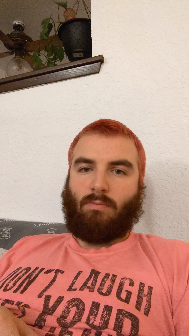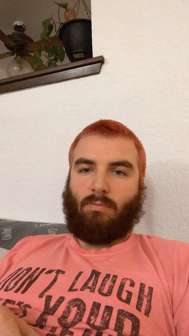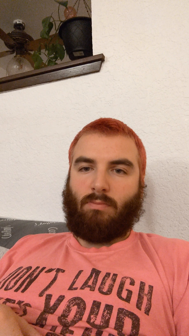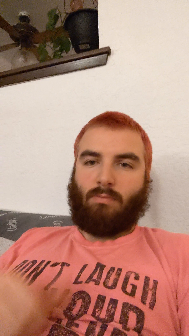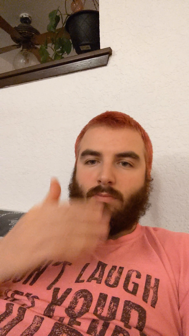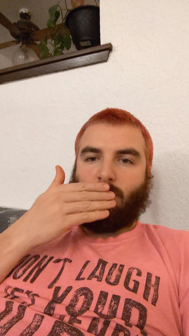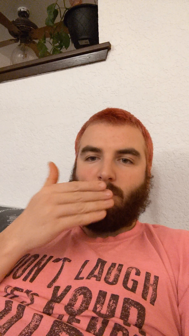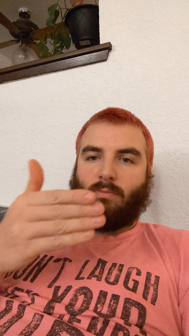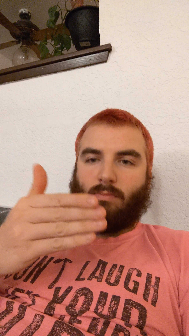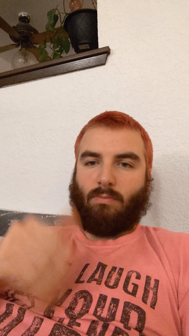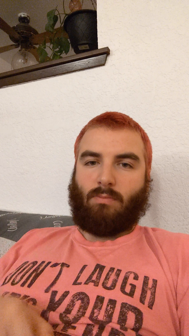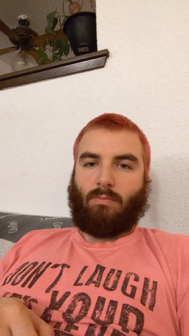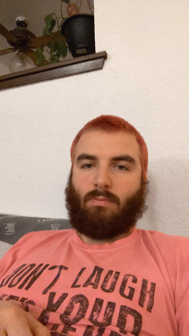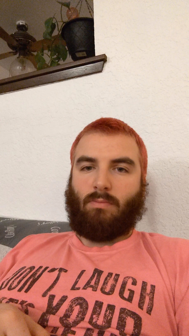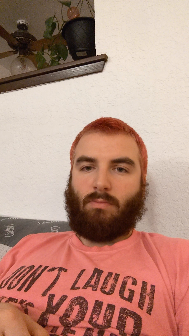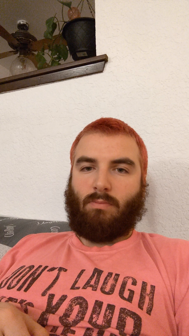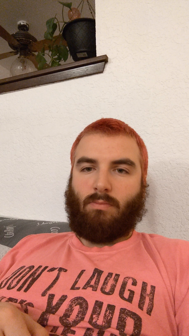good